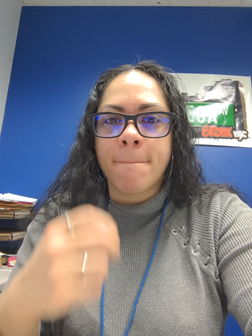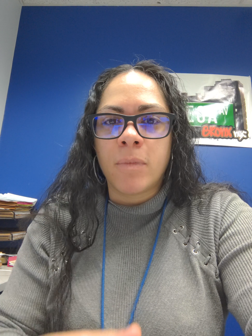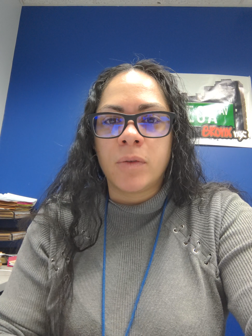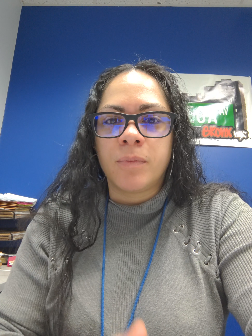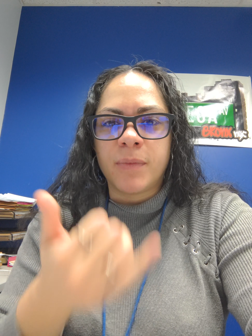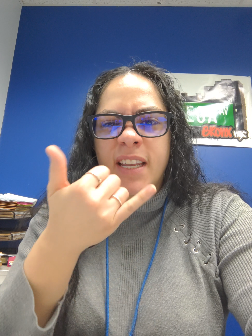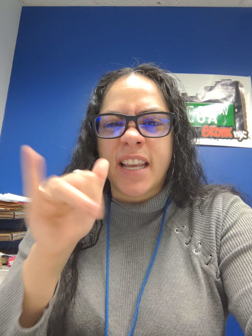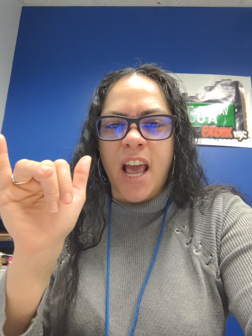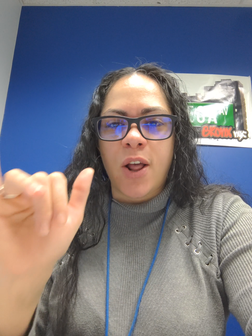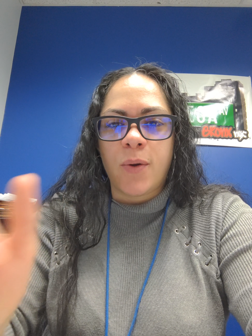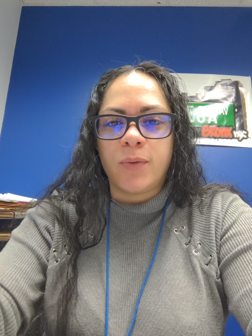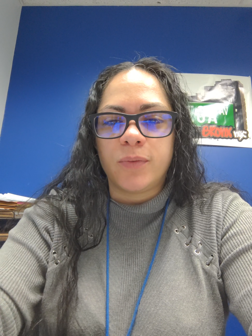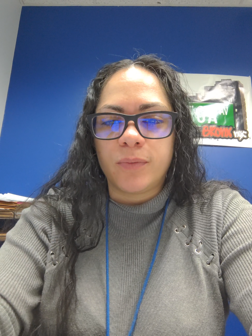yellow